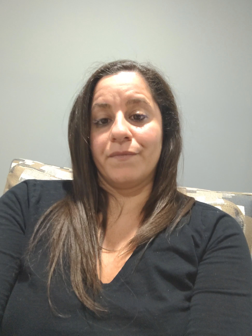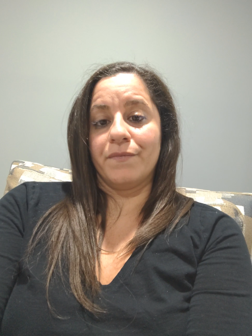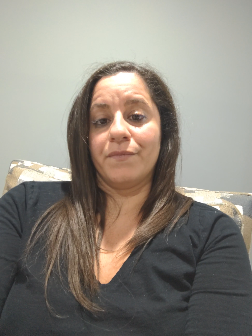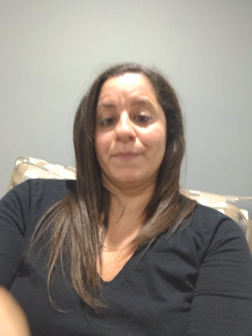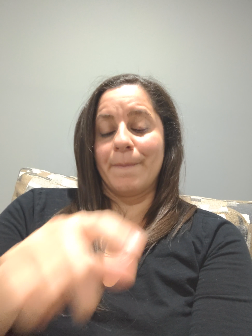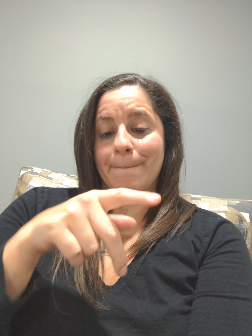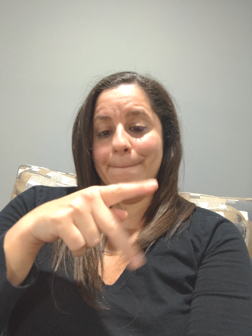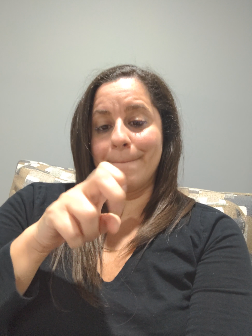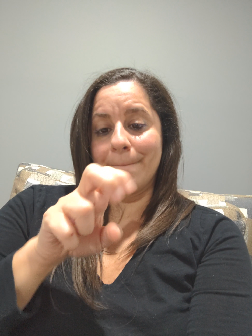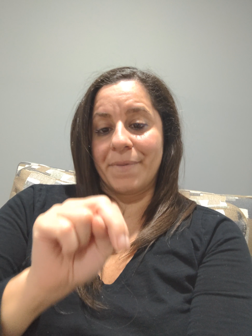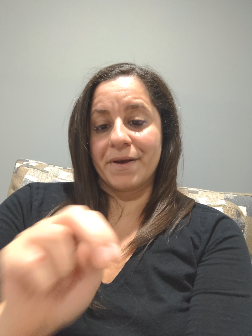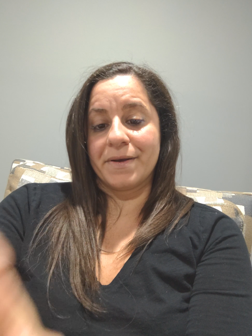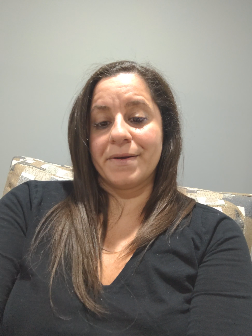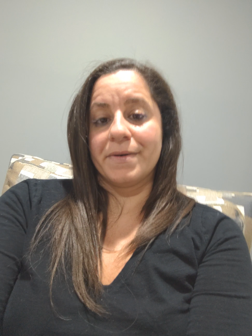pen